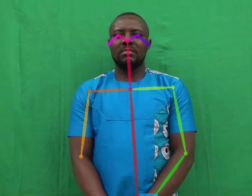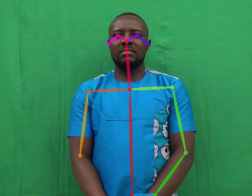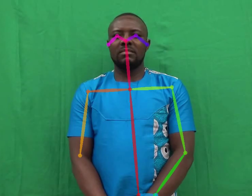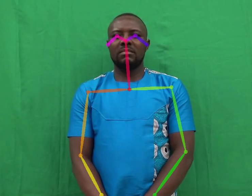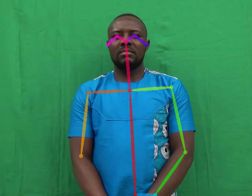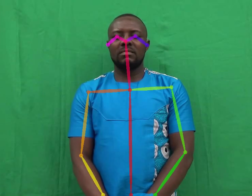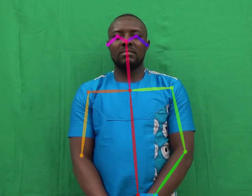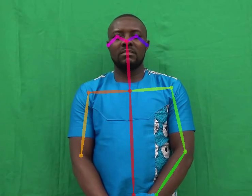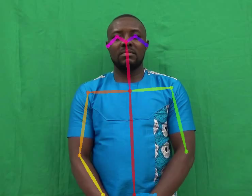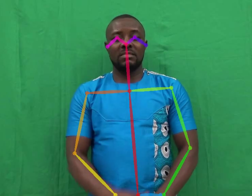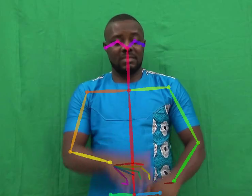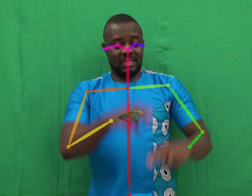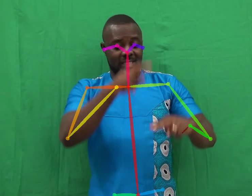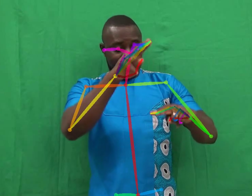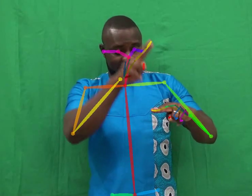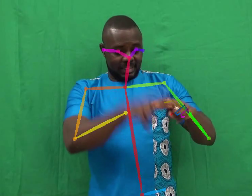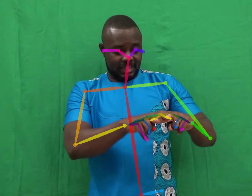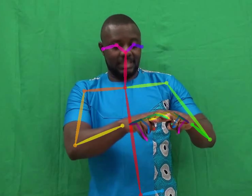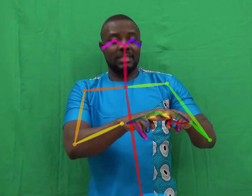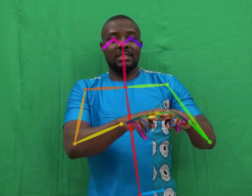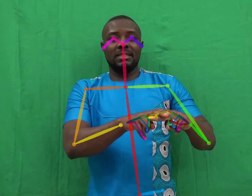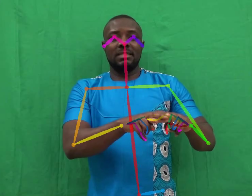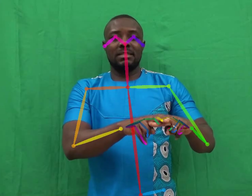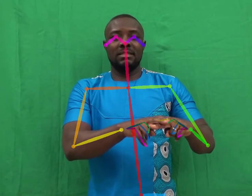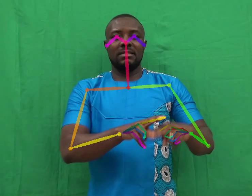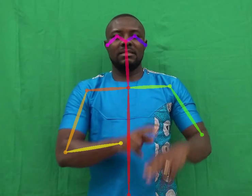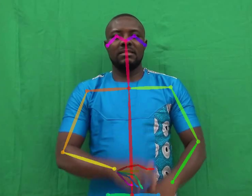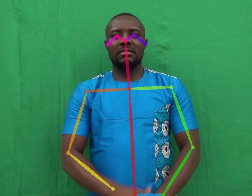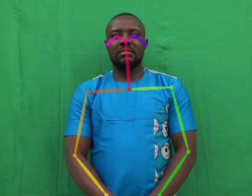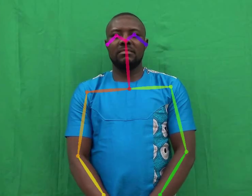sit